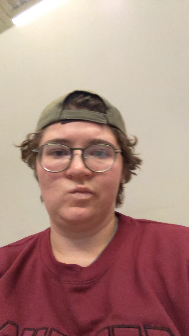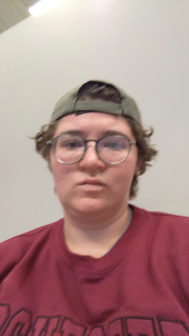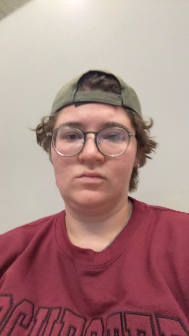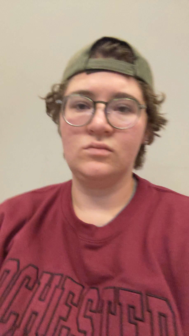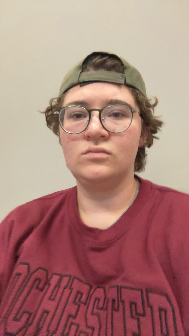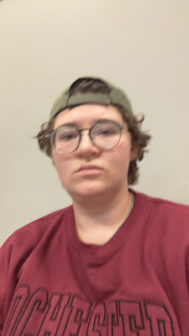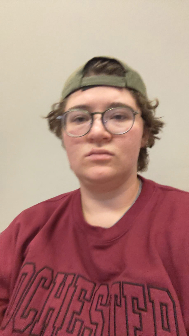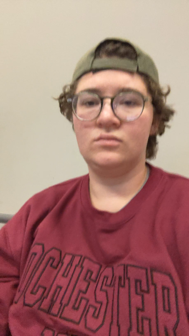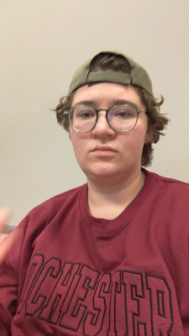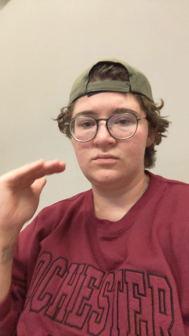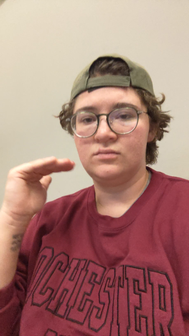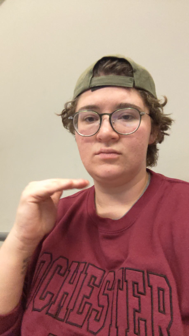little